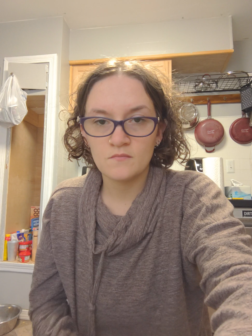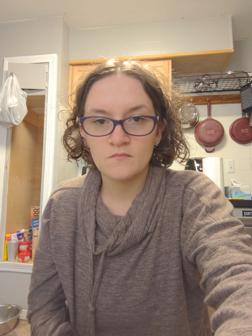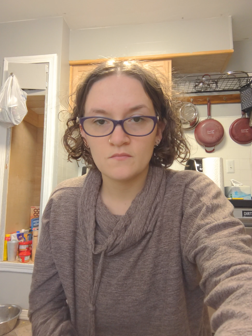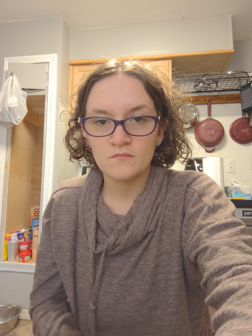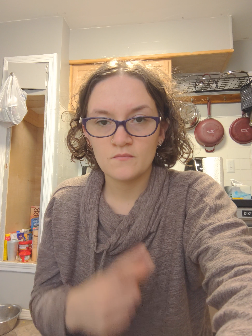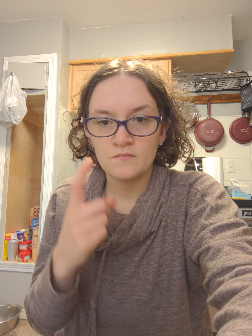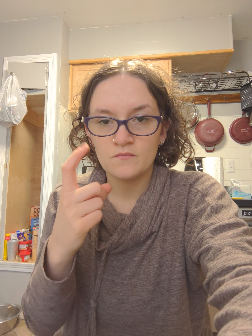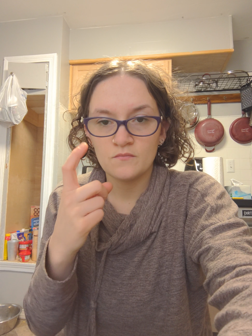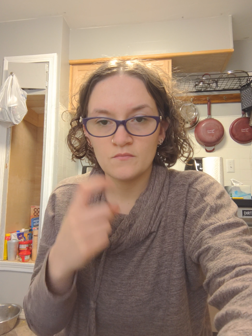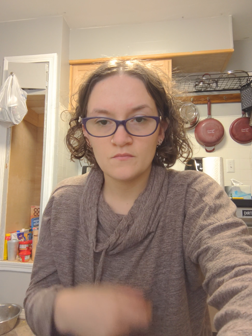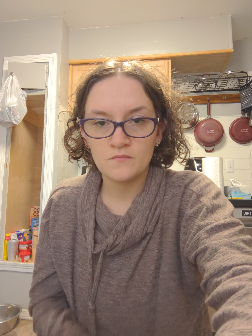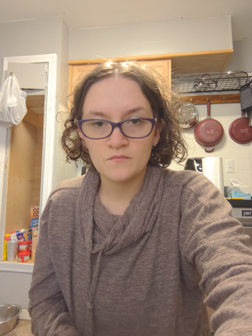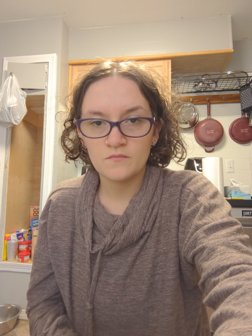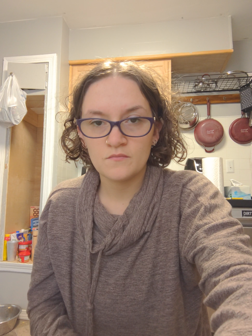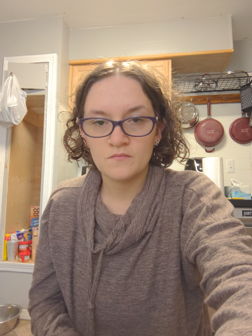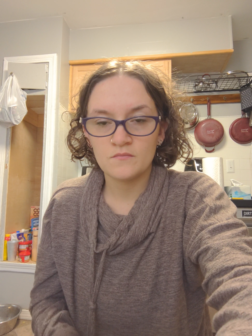finger